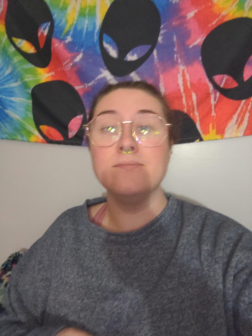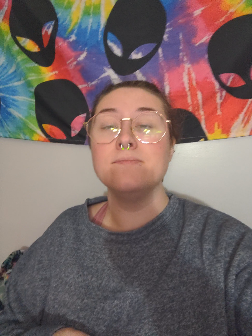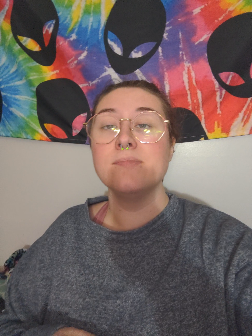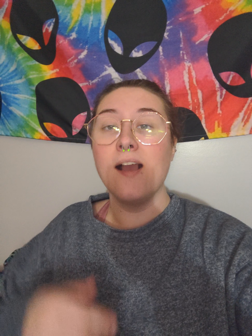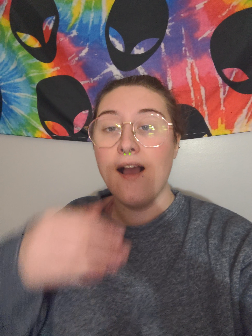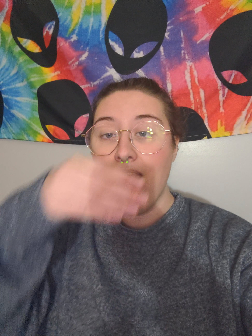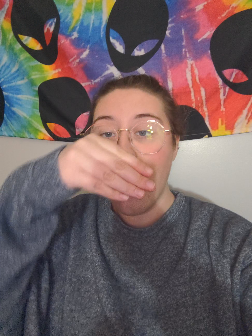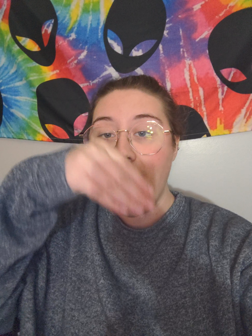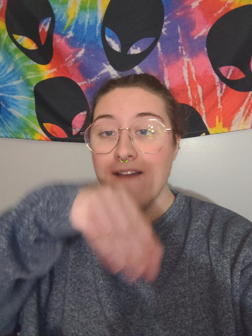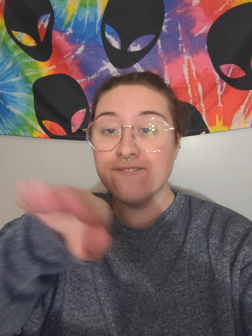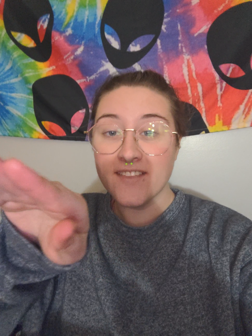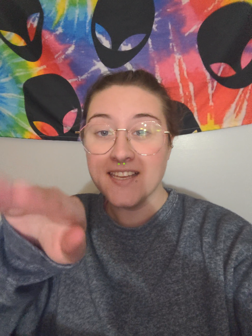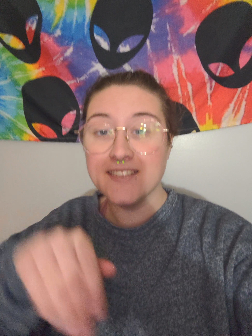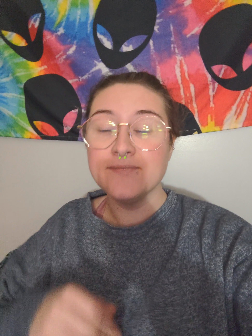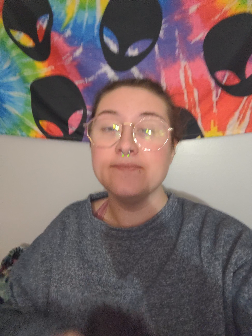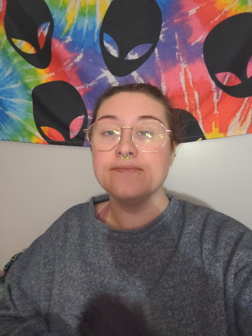elephant